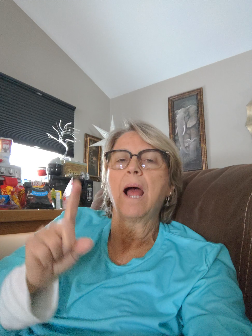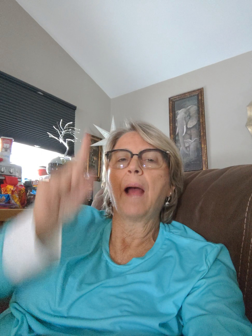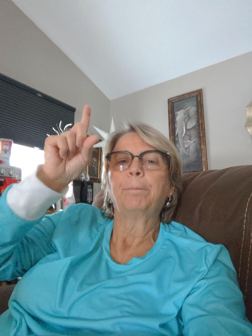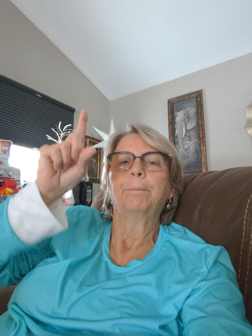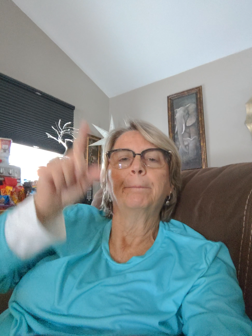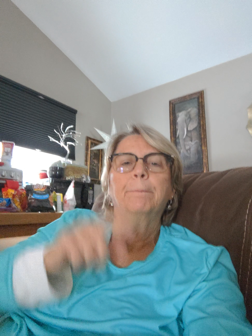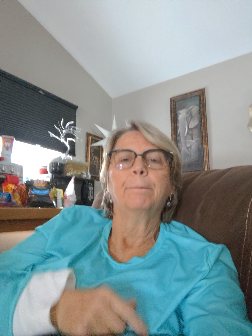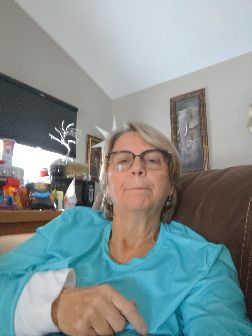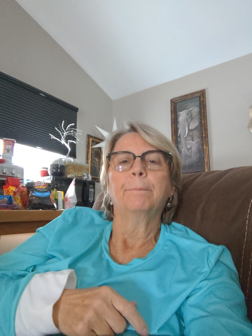up